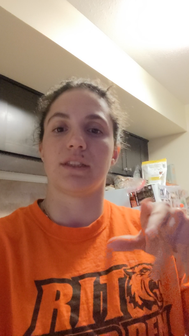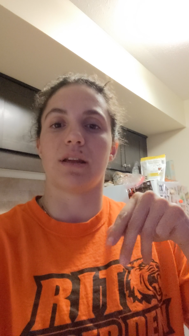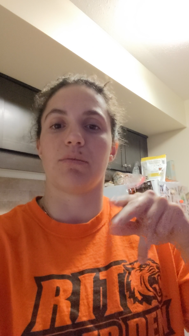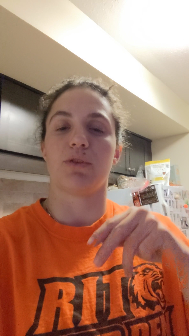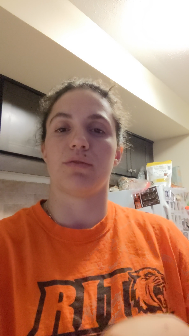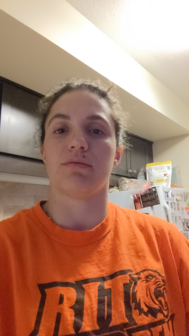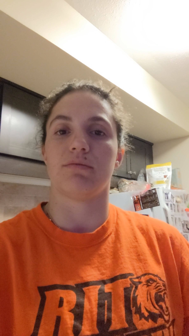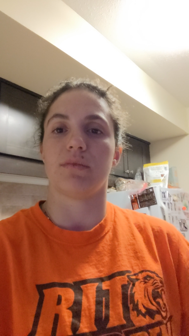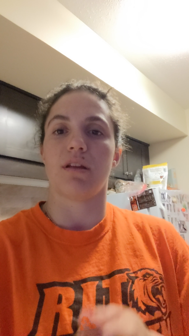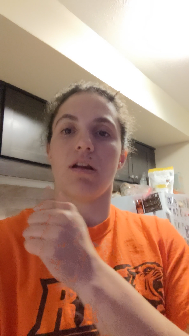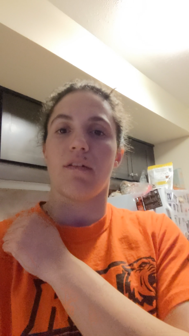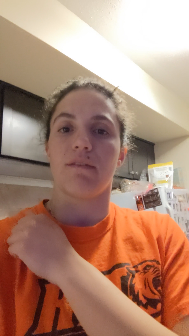love